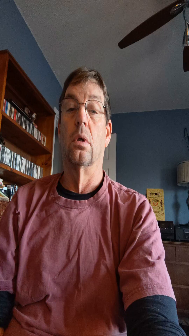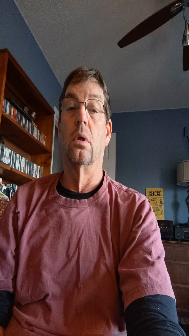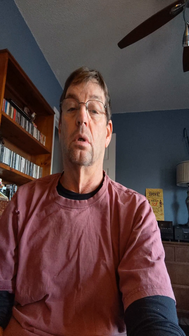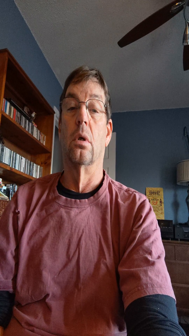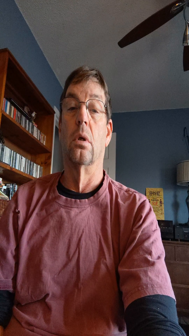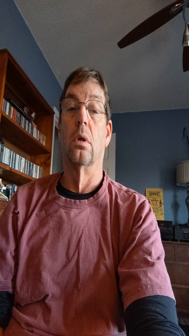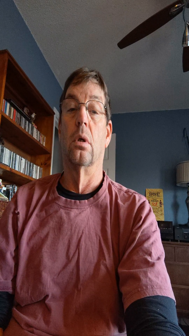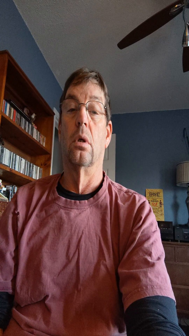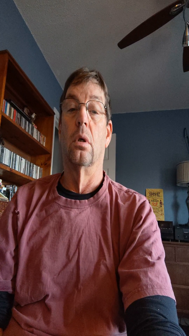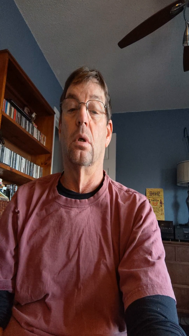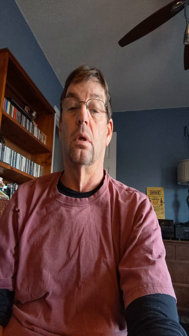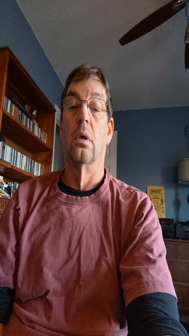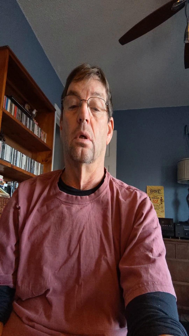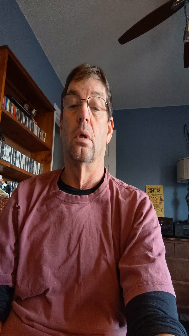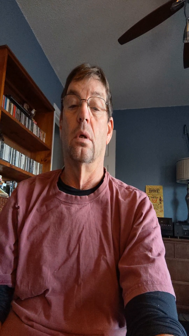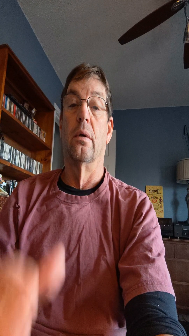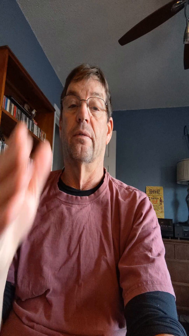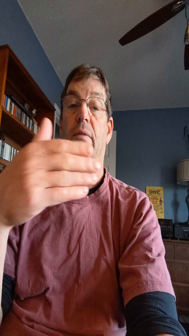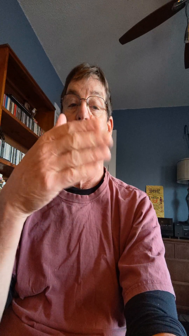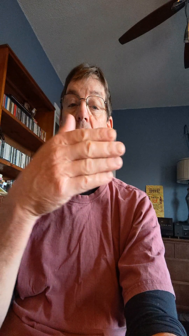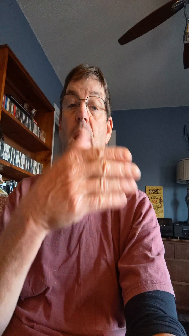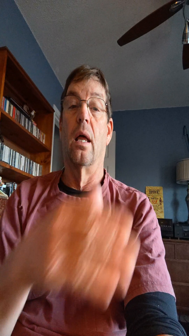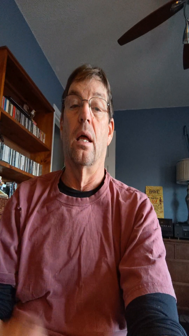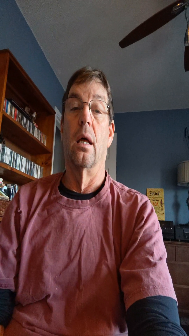flag